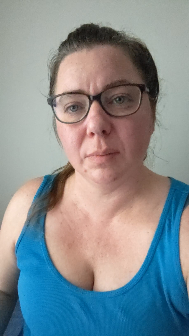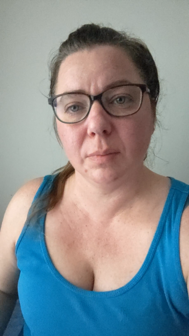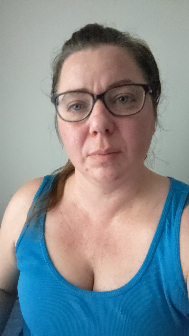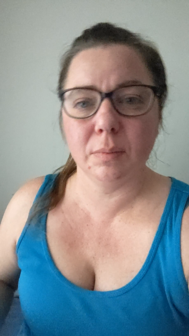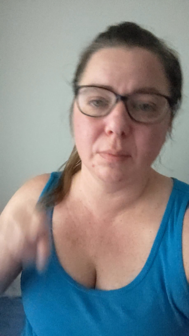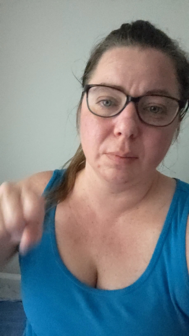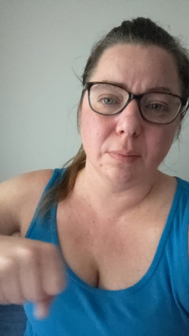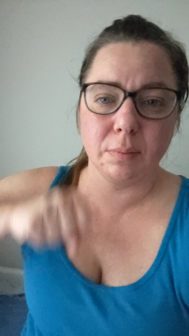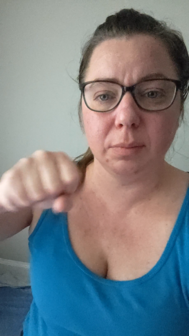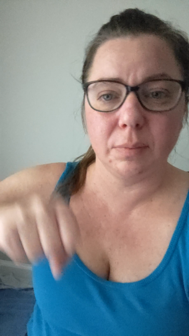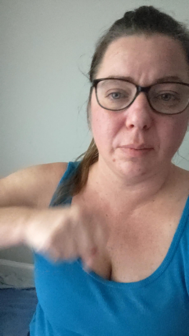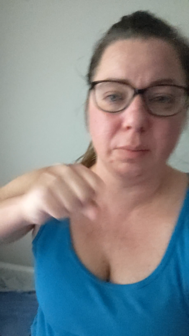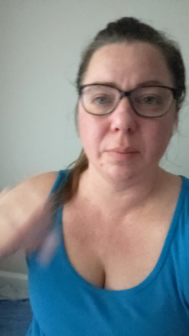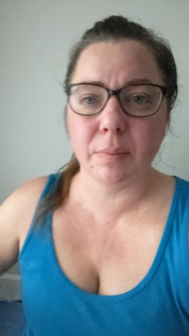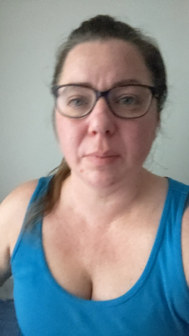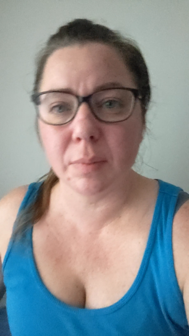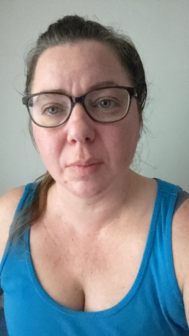bicycle